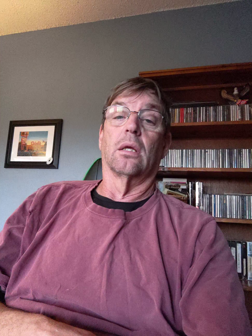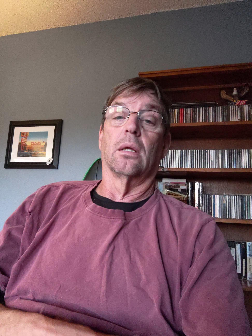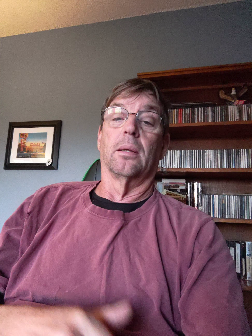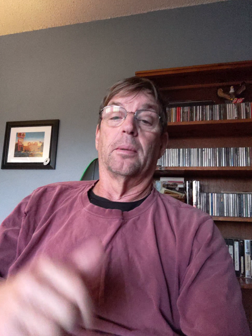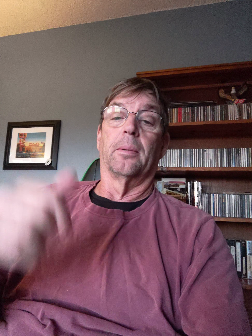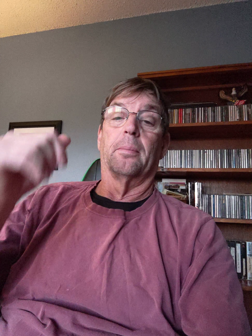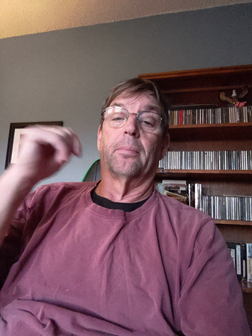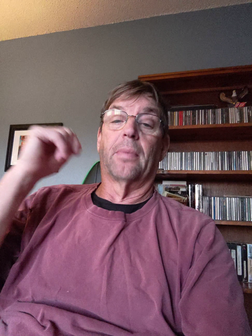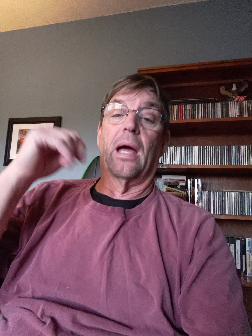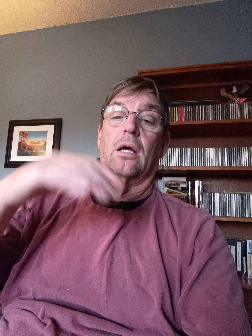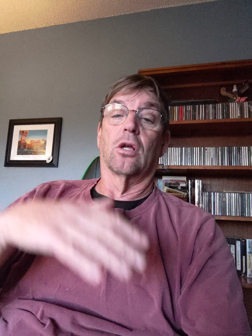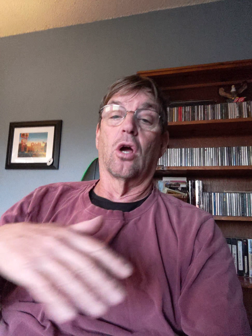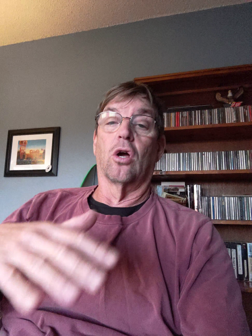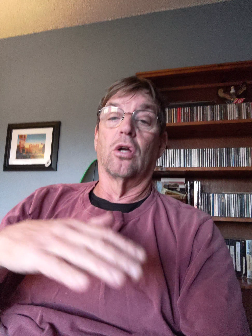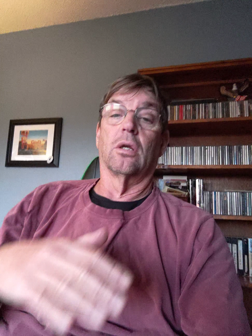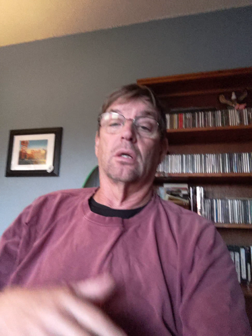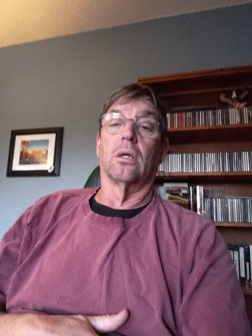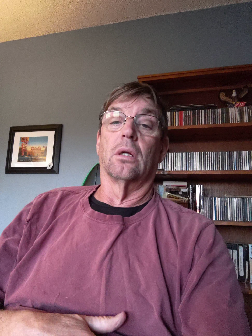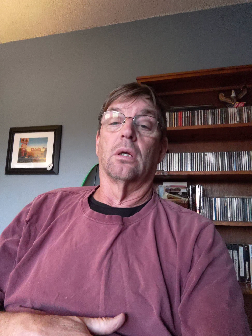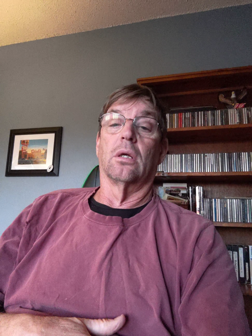backyard